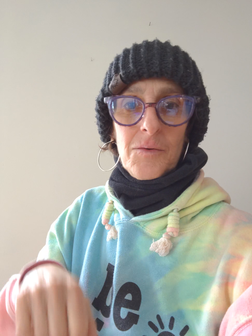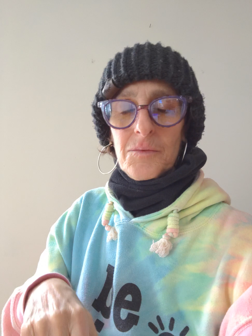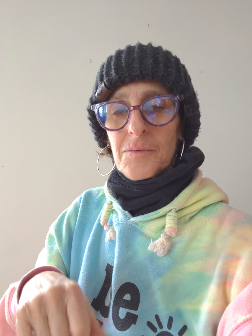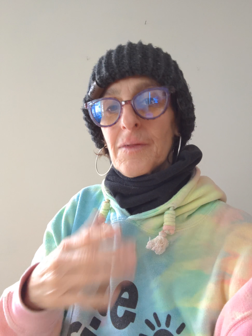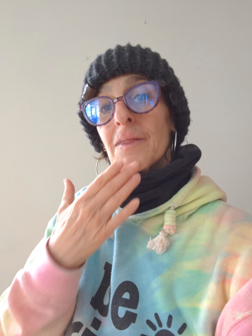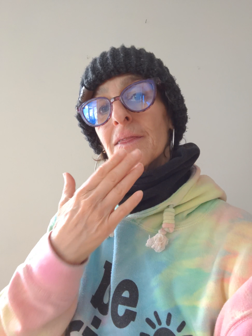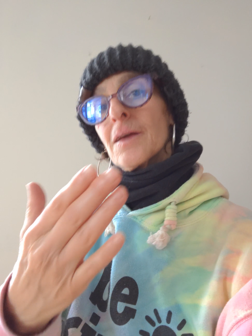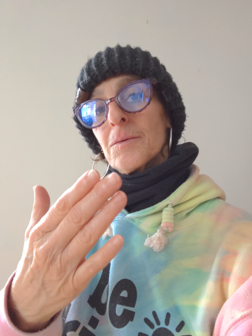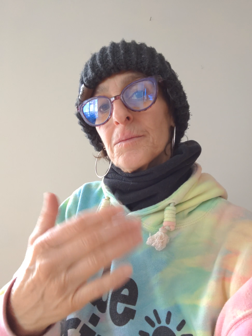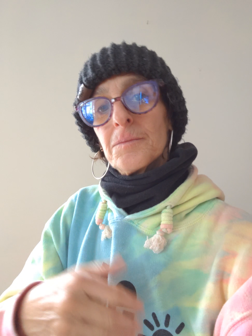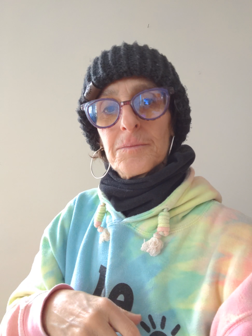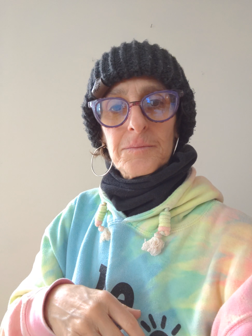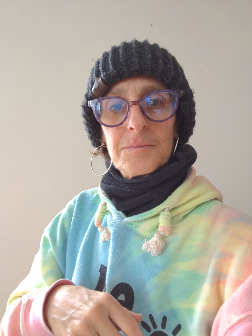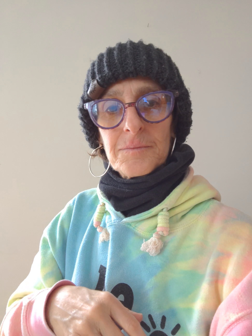thank you